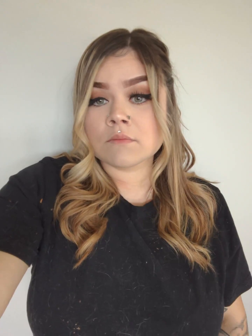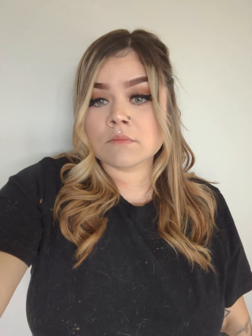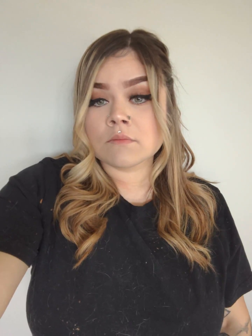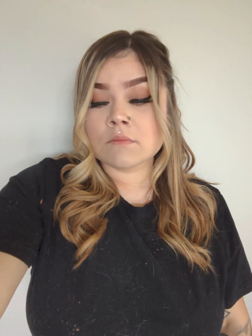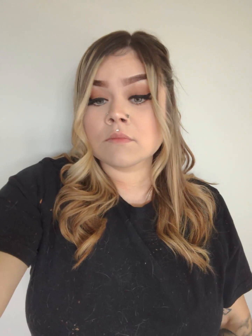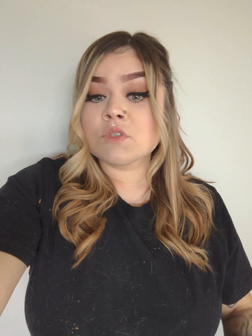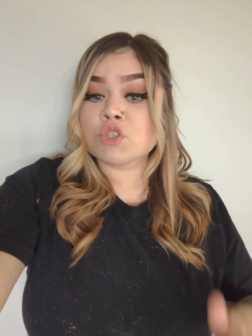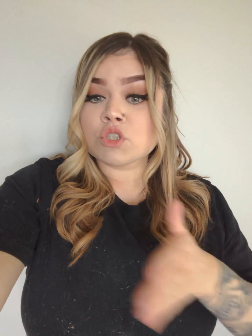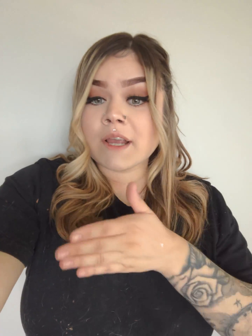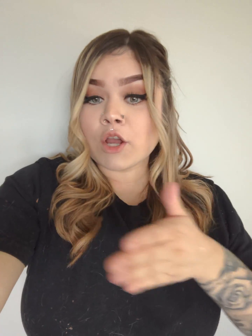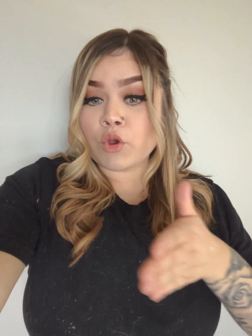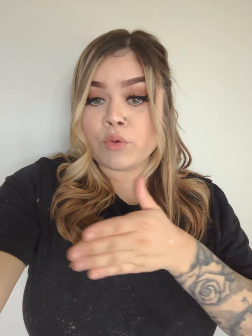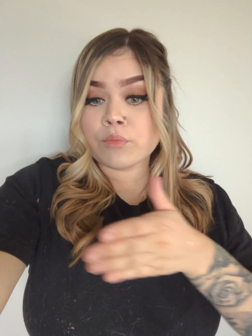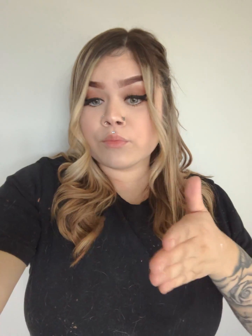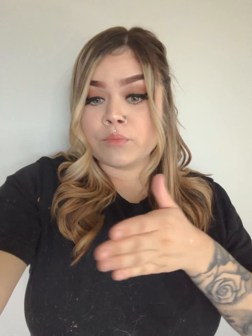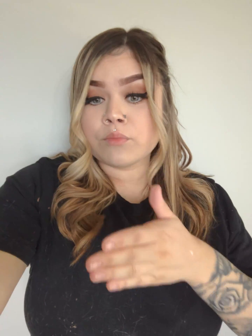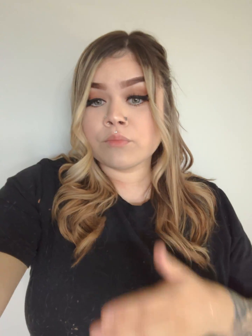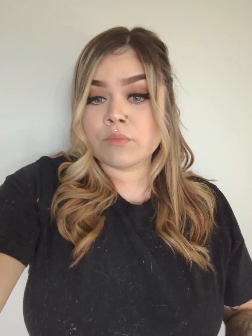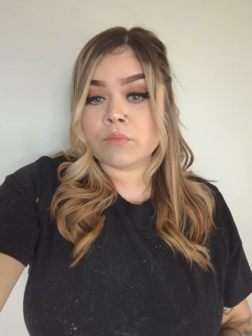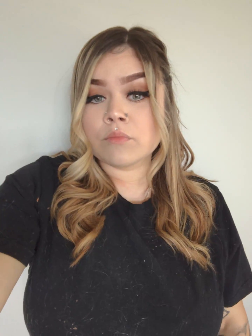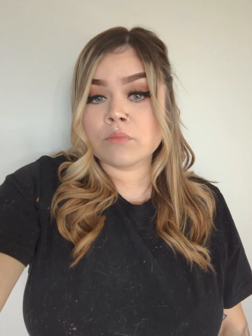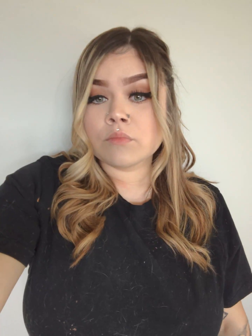share